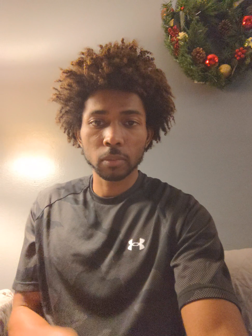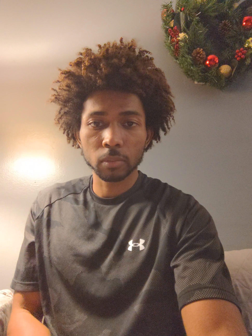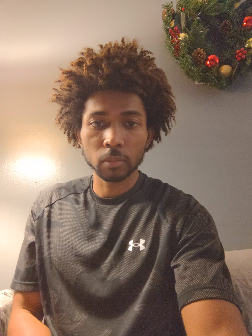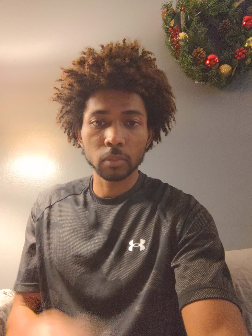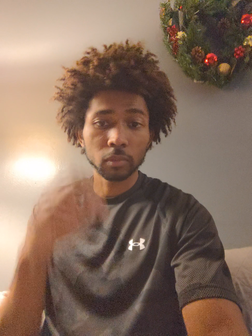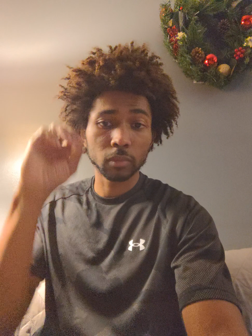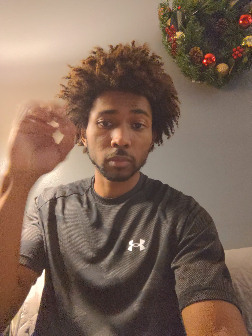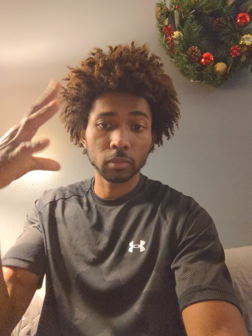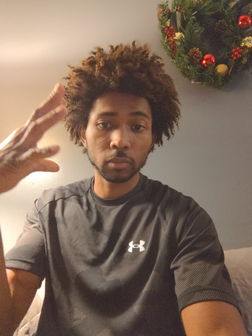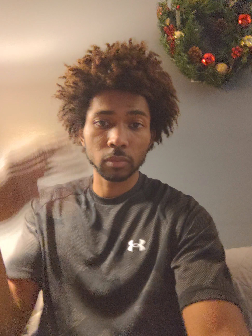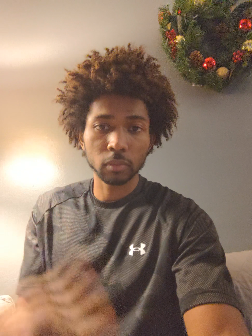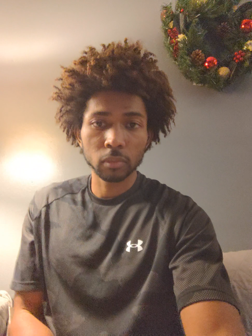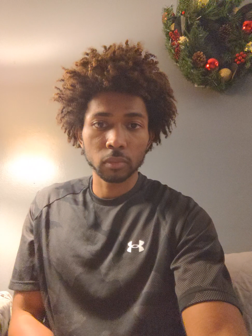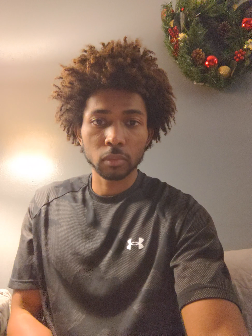sun